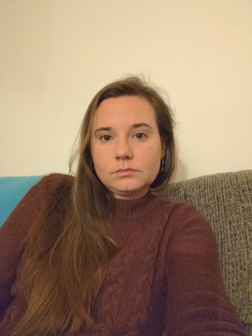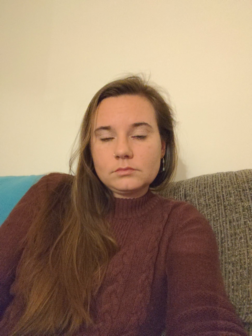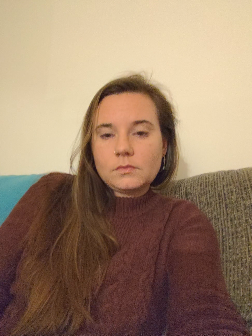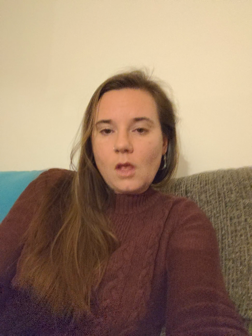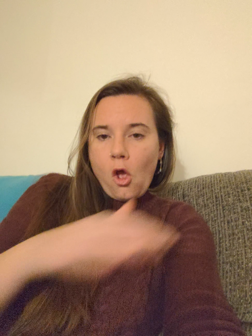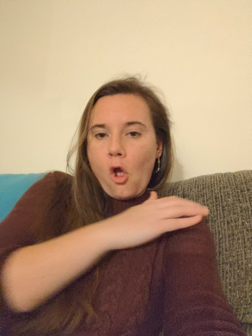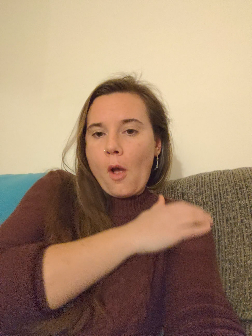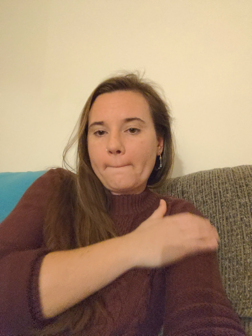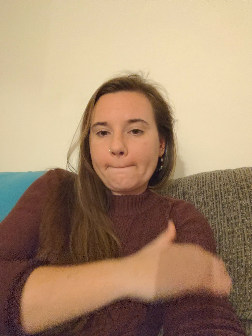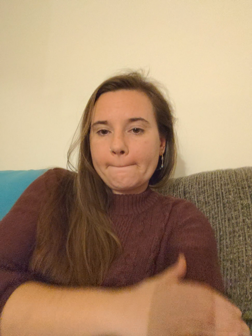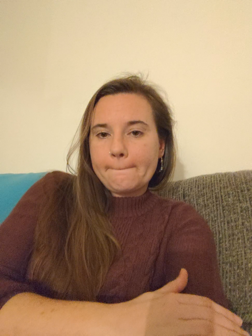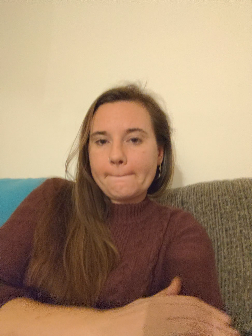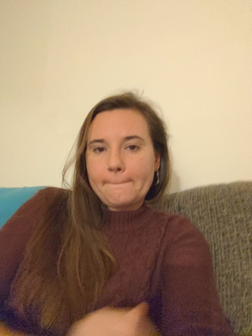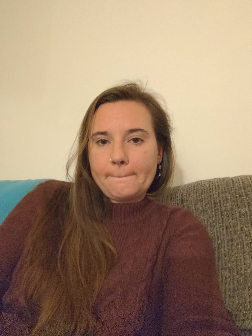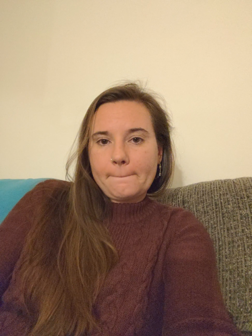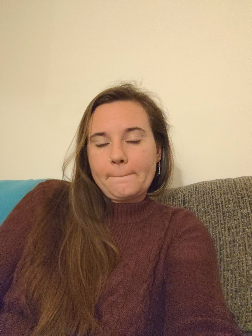arm